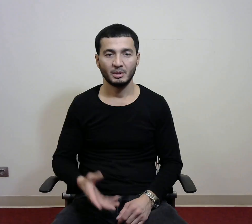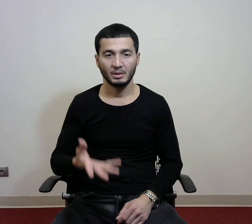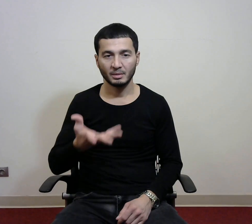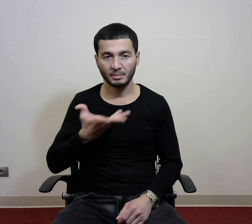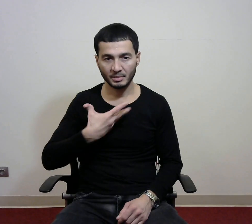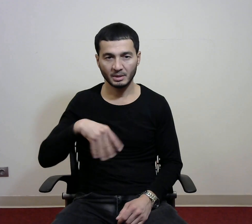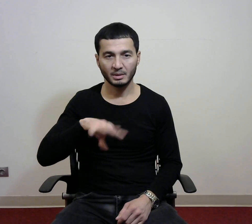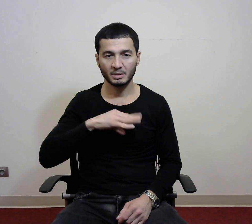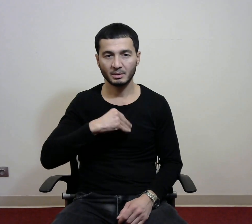biz